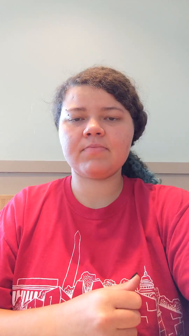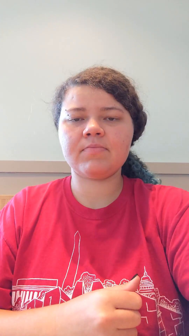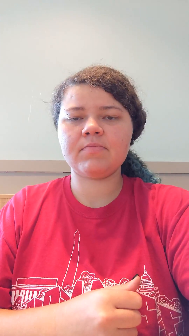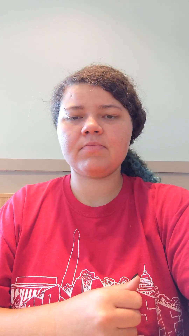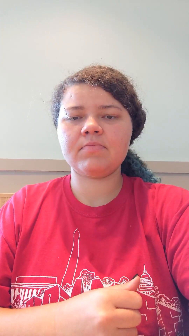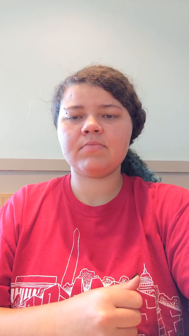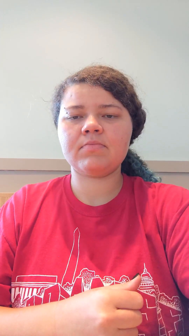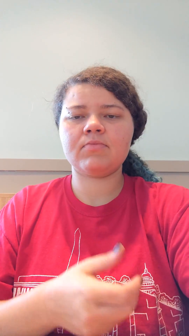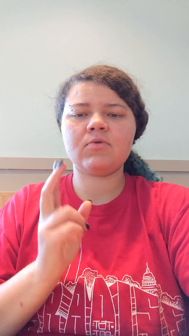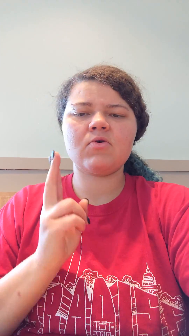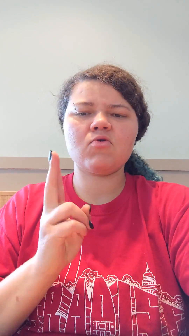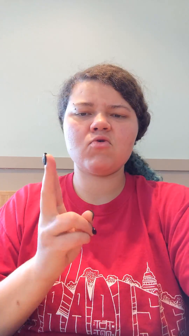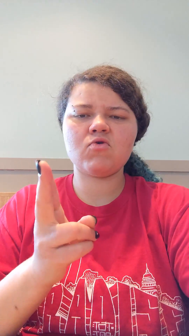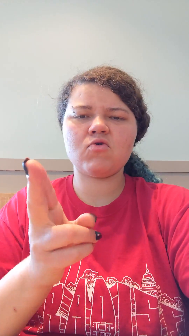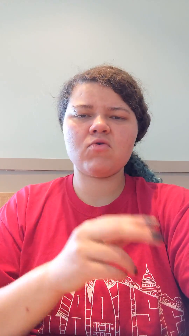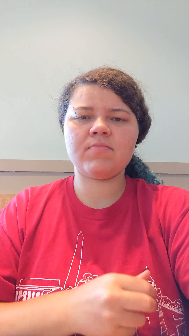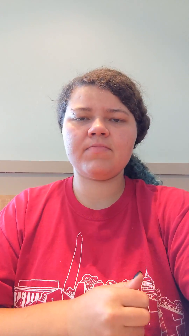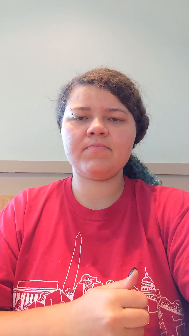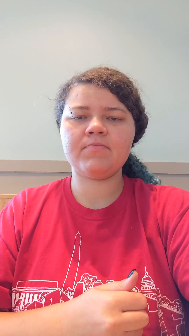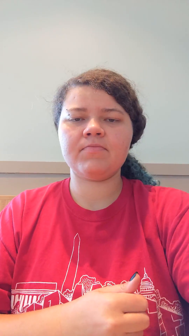hurry